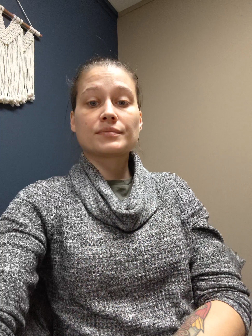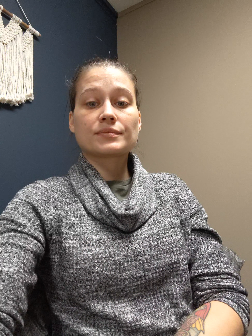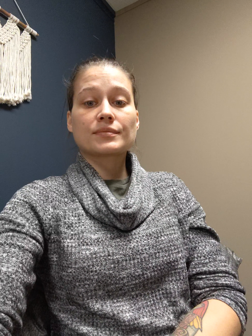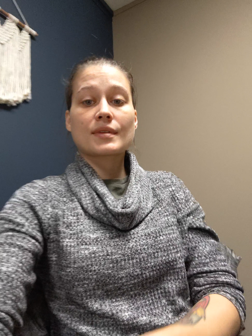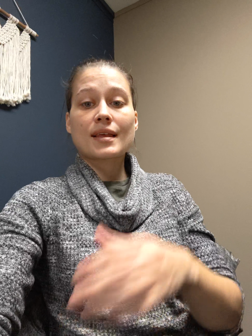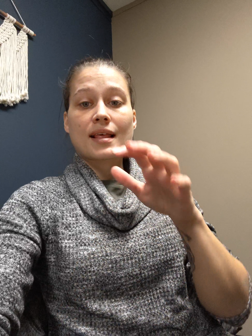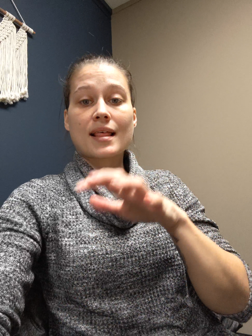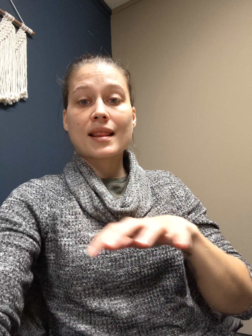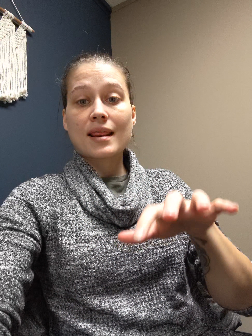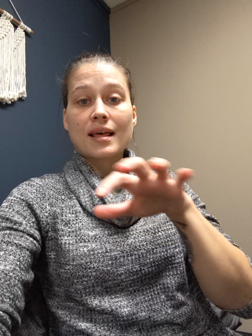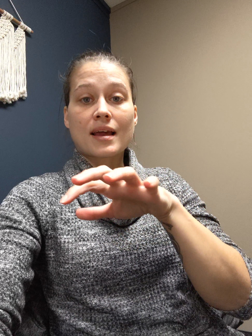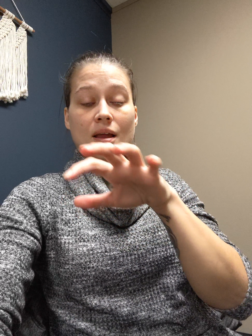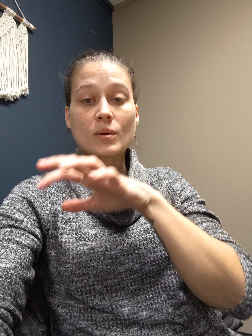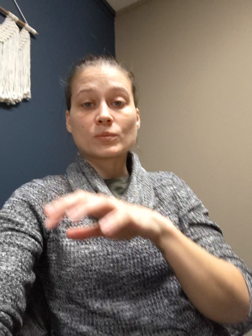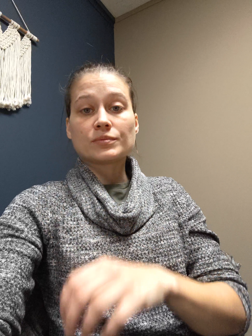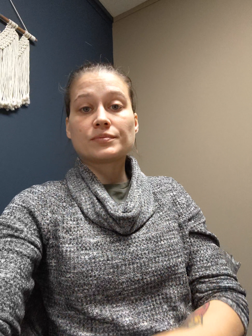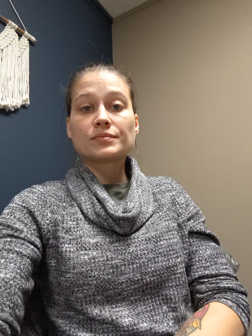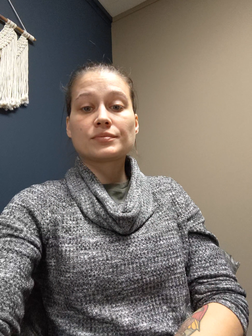cloud